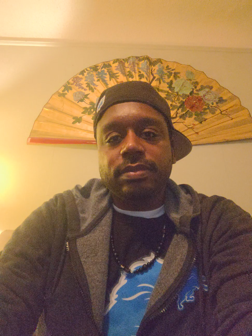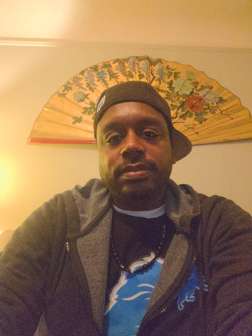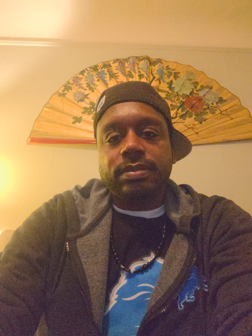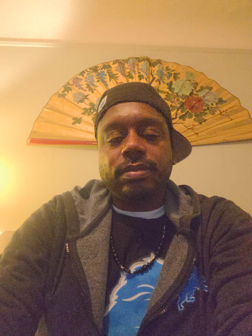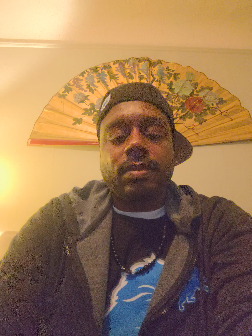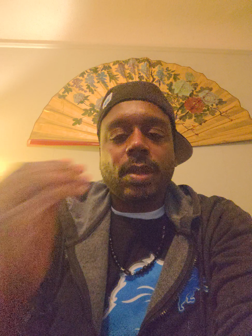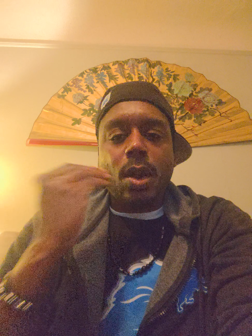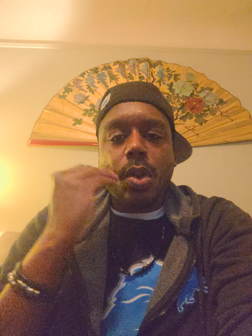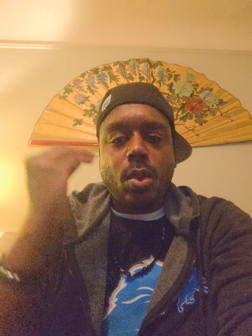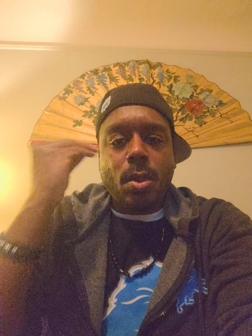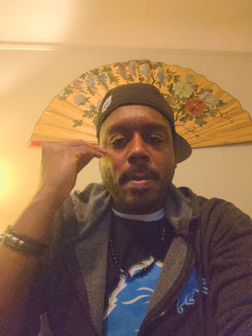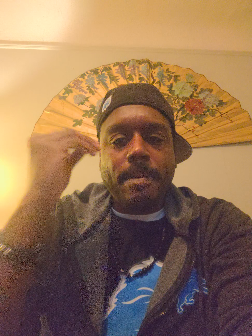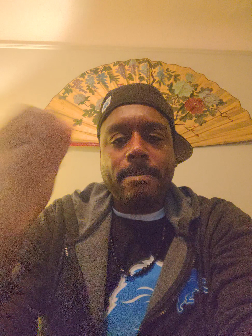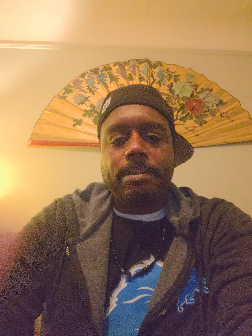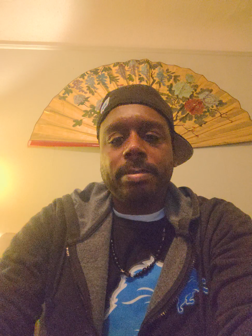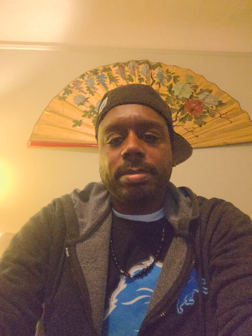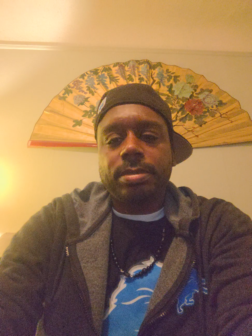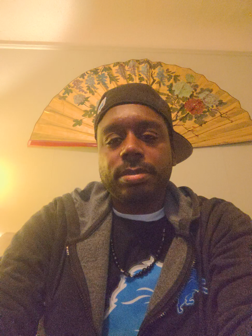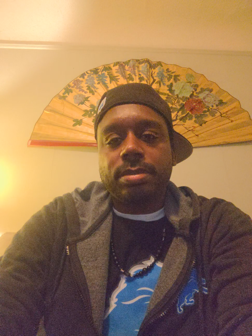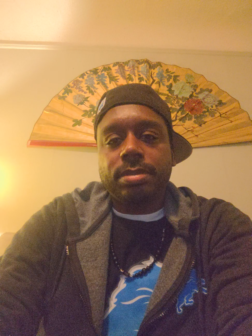home